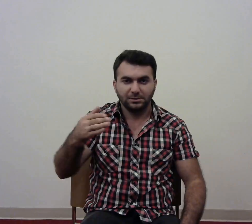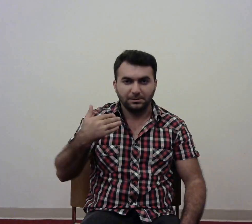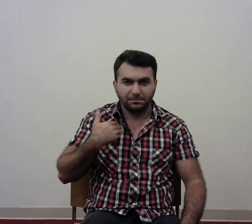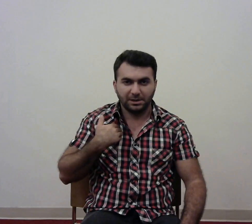mən